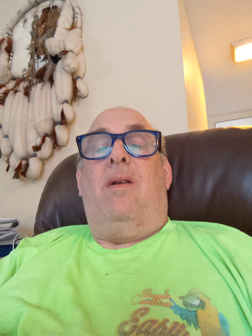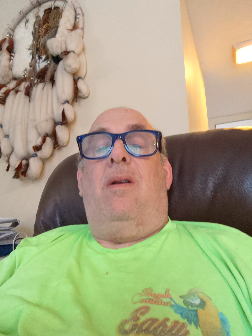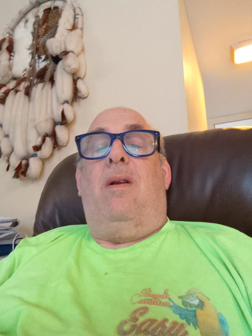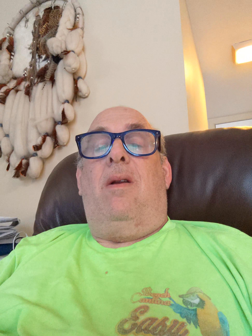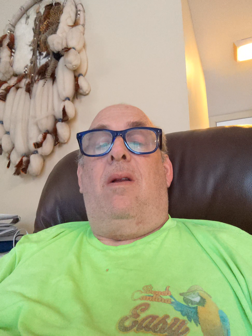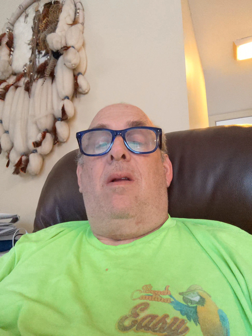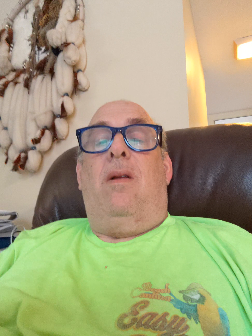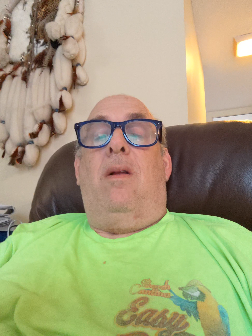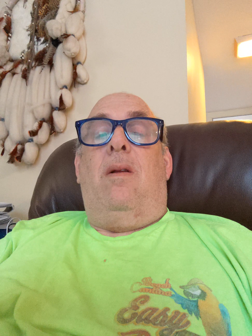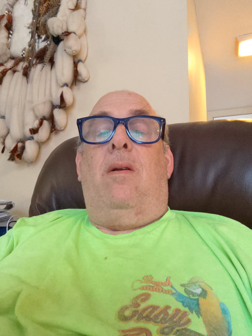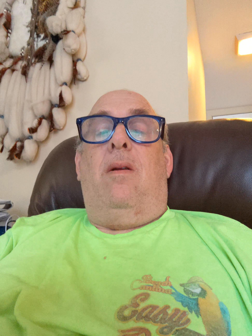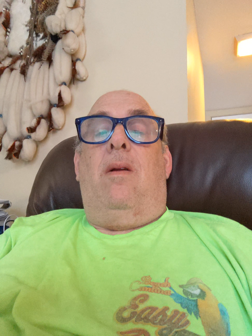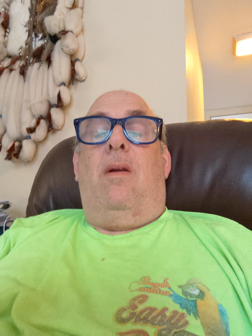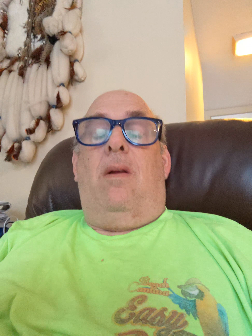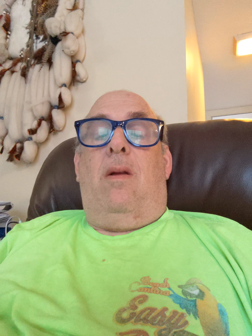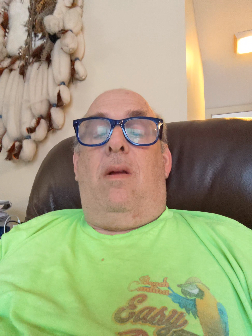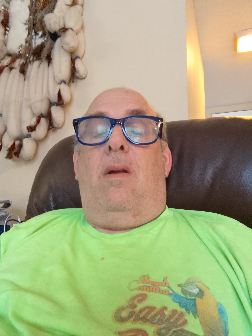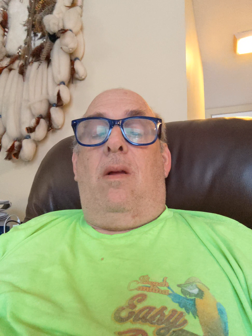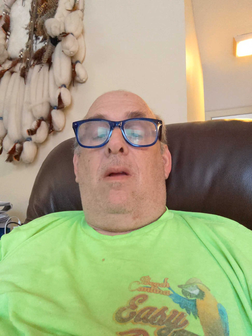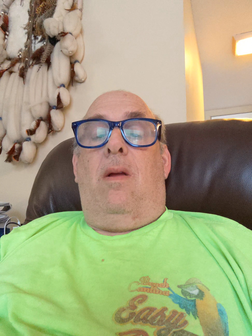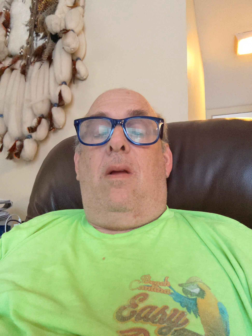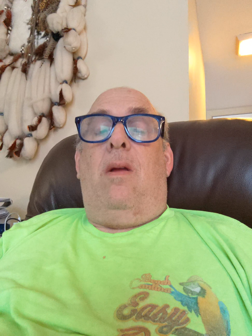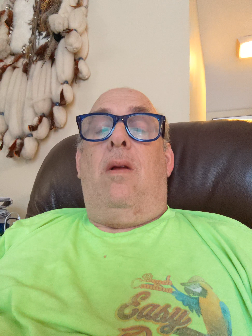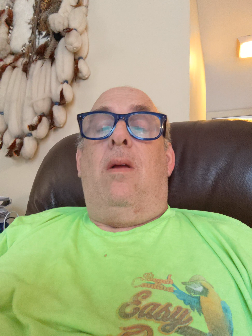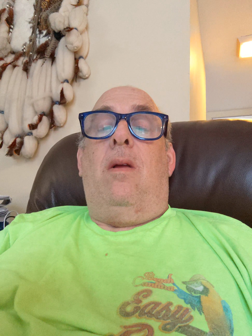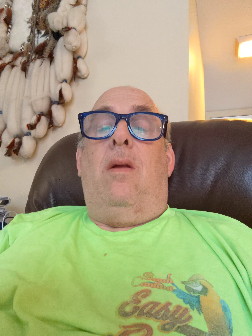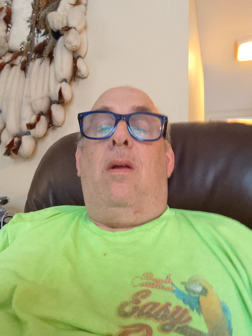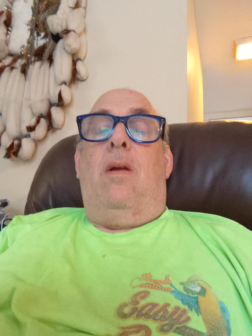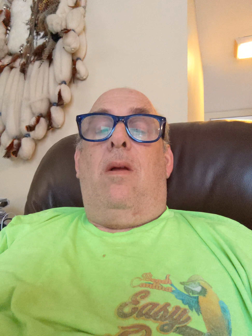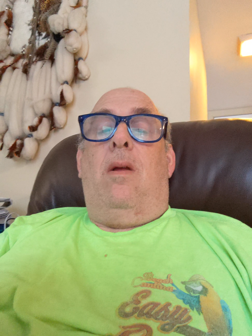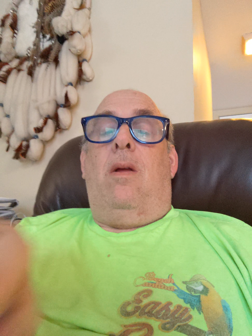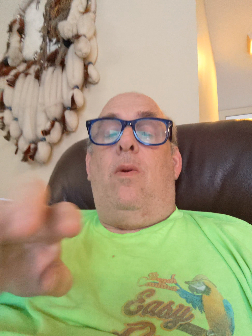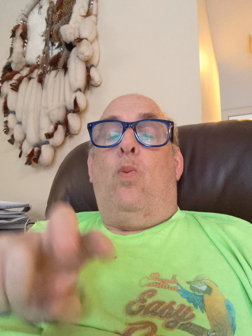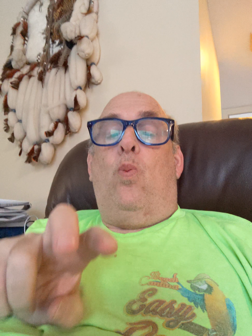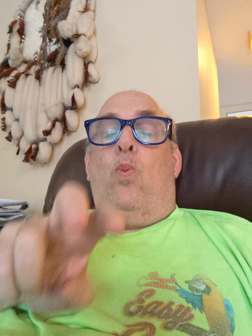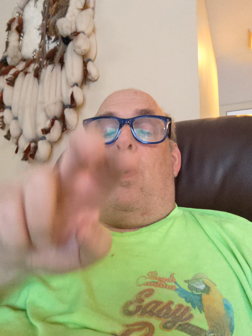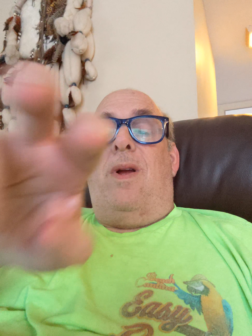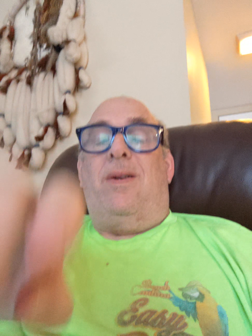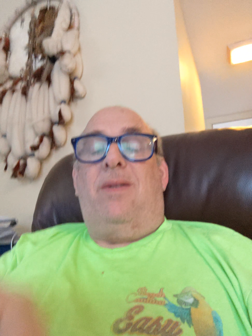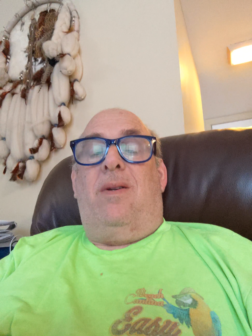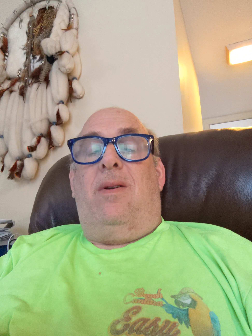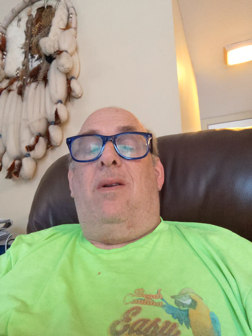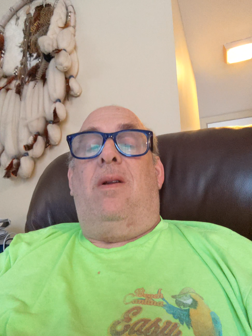ride